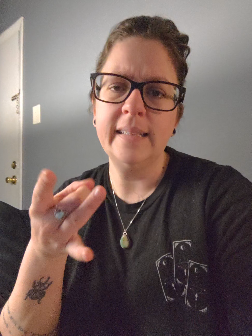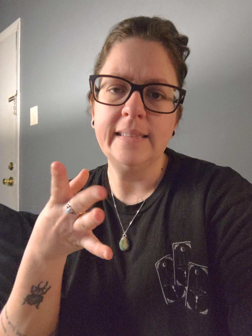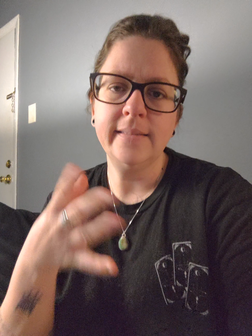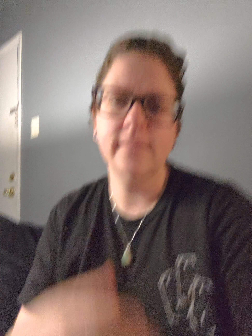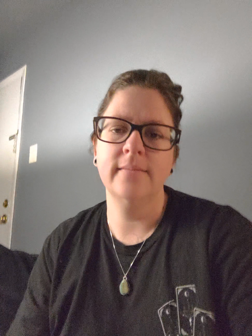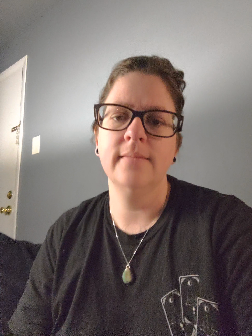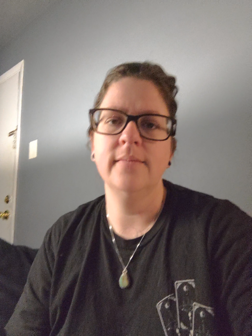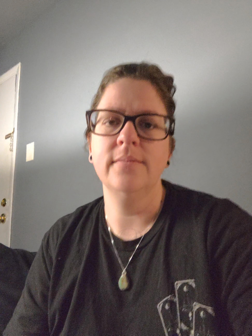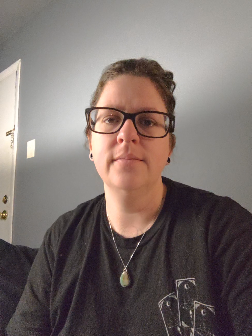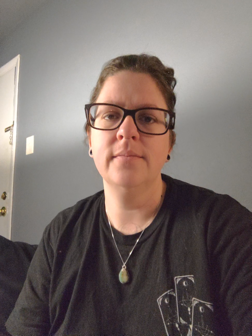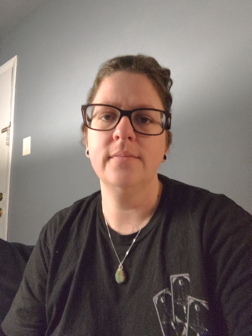hate